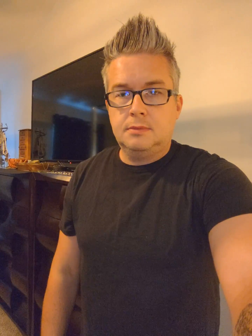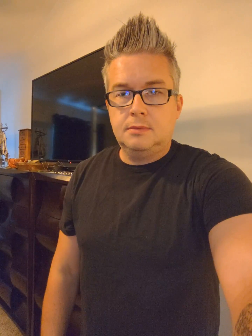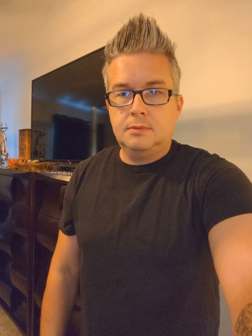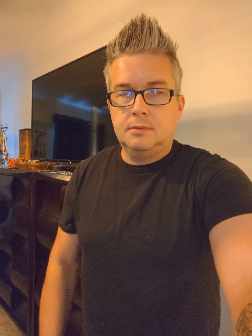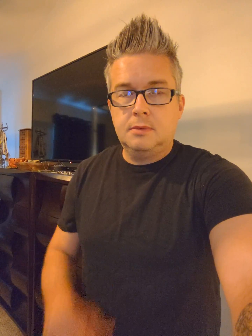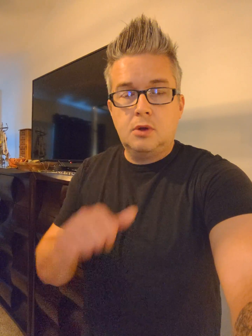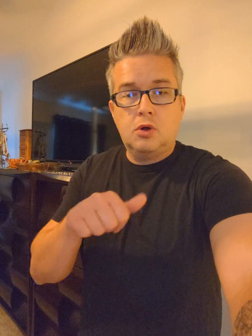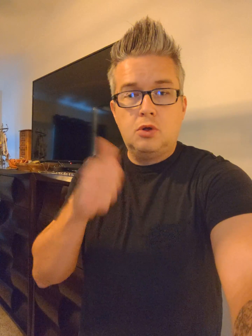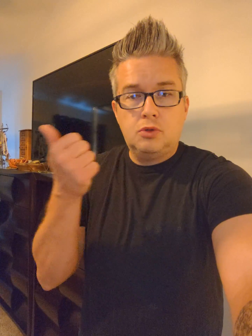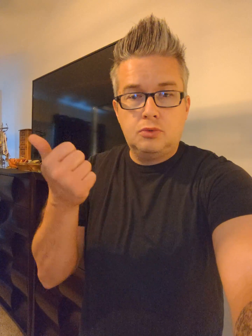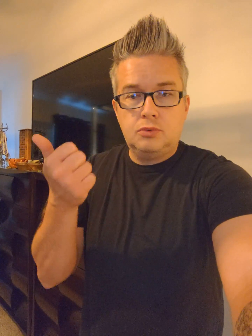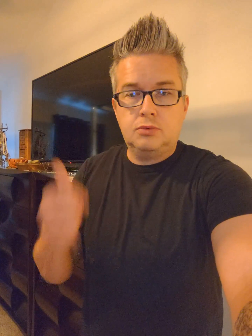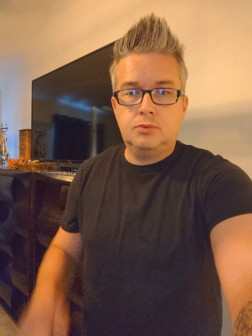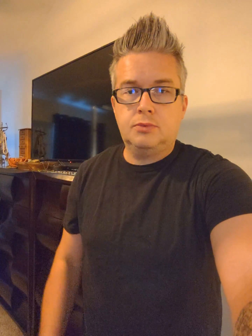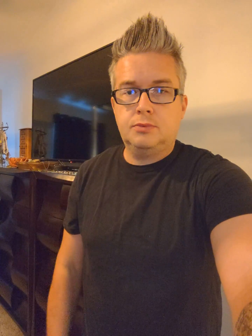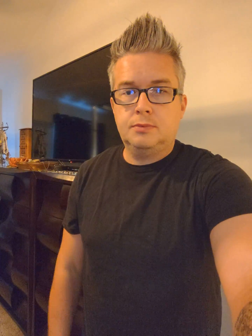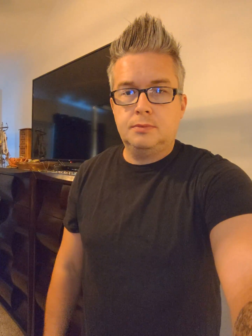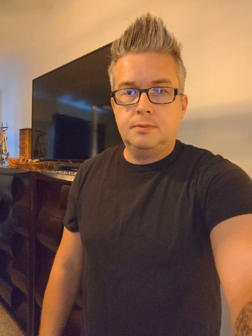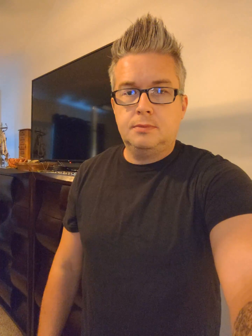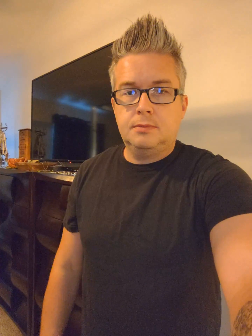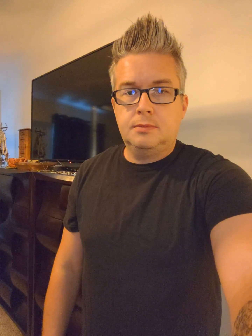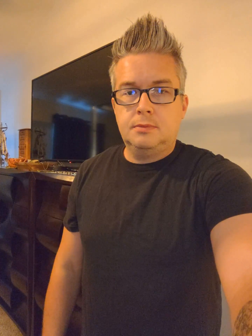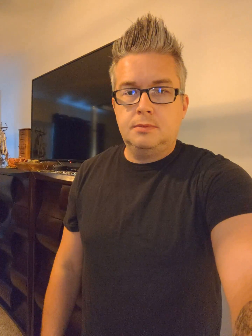other